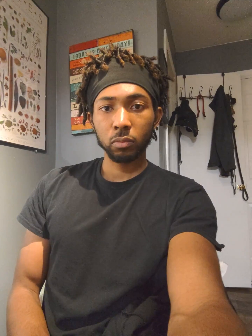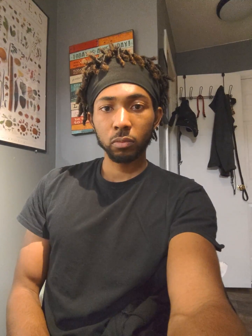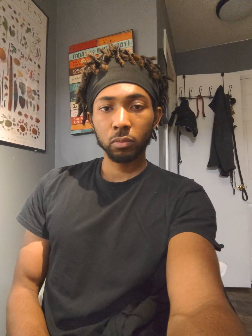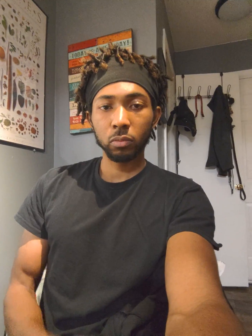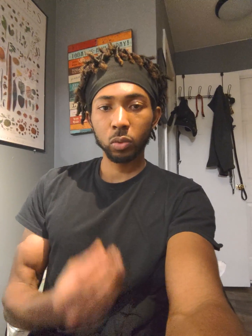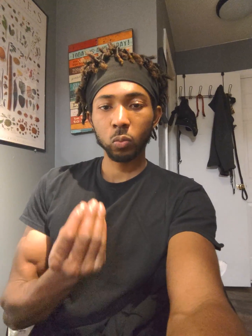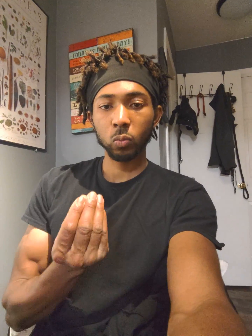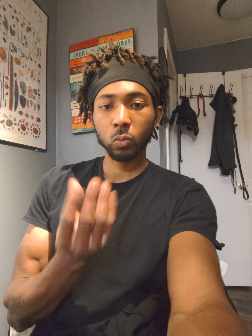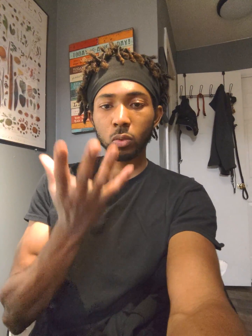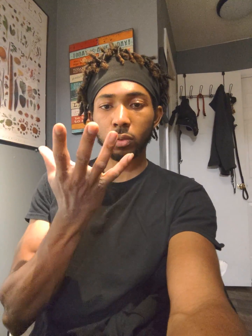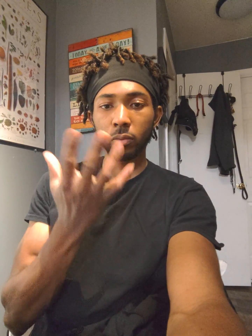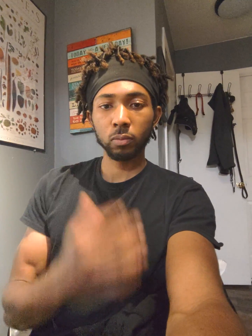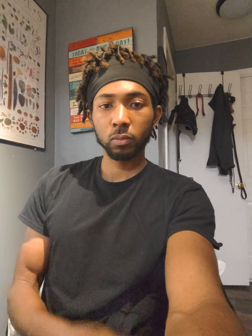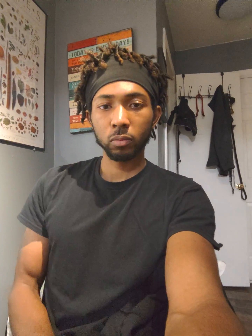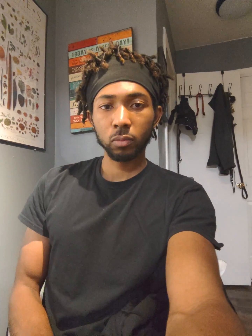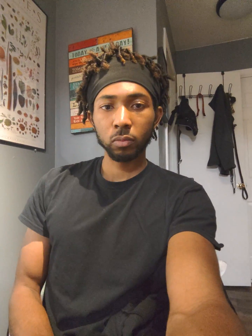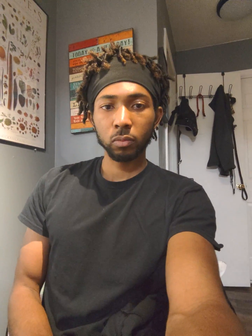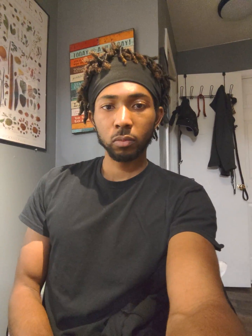plants